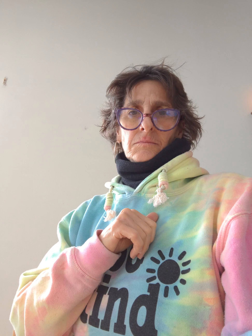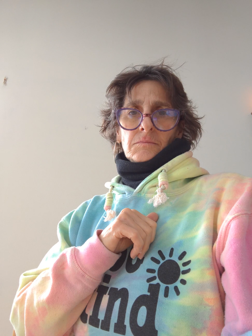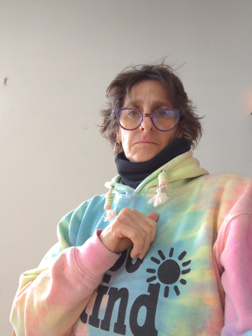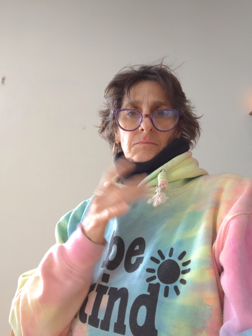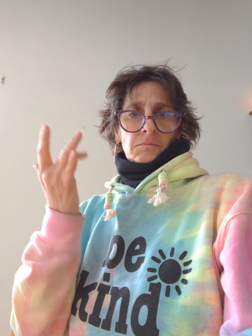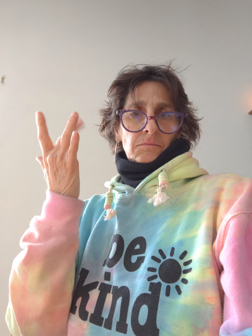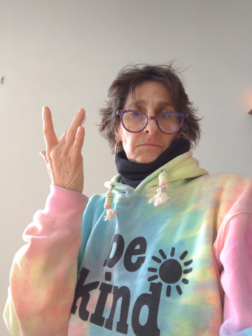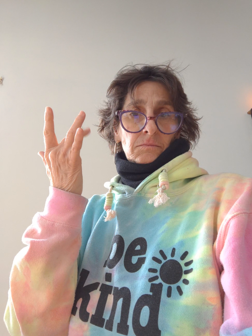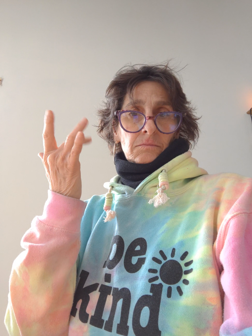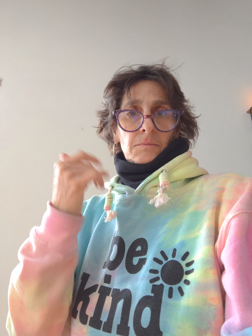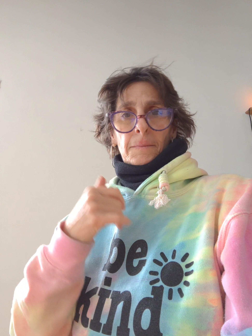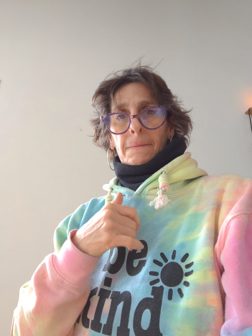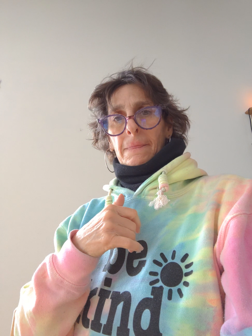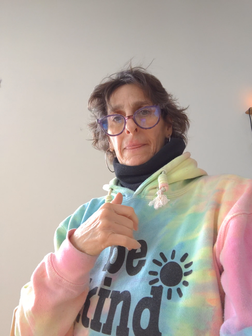why